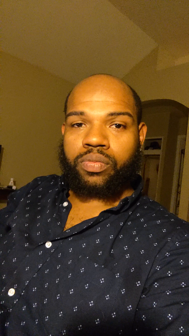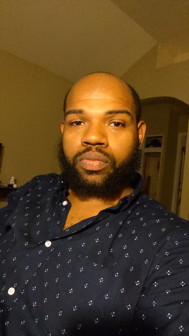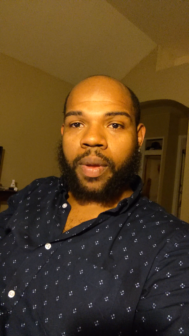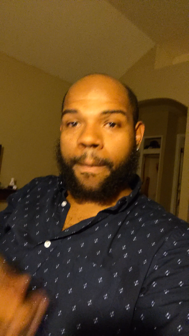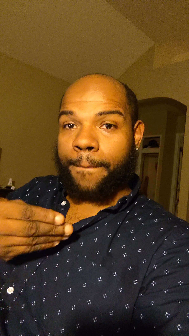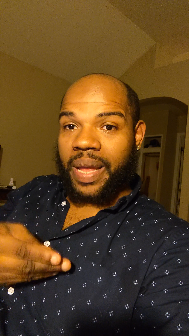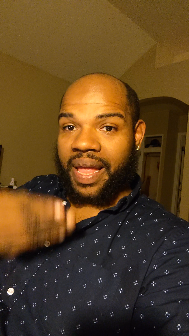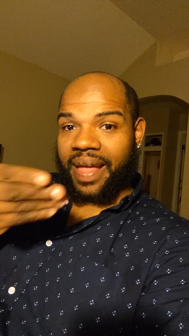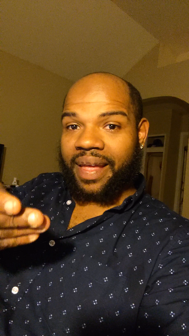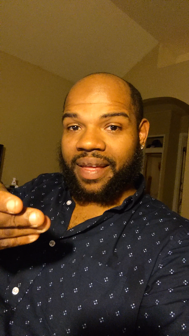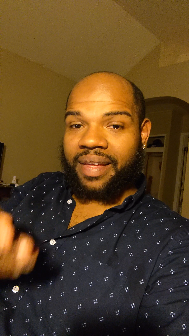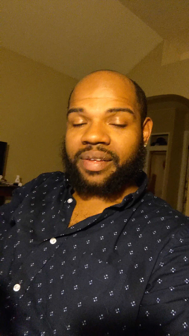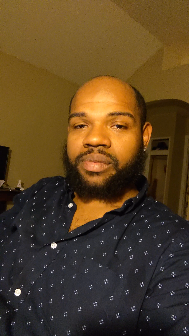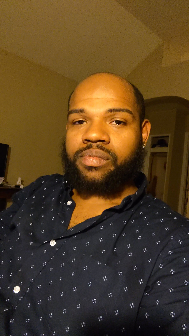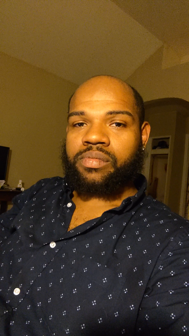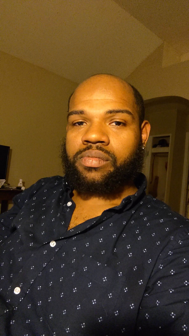buy